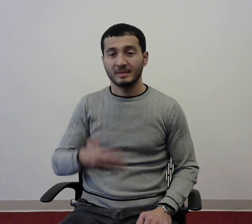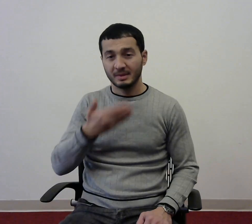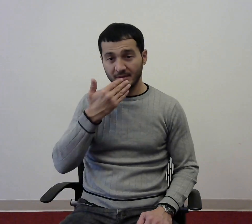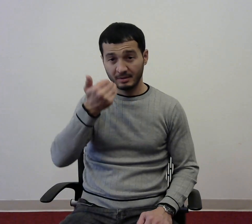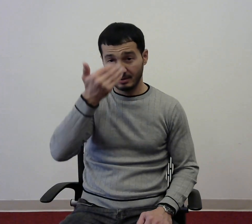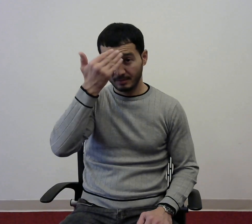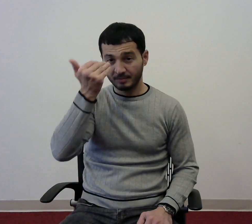yazda